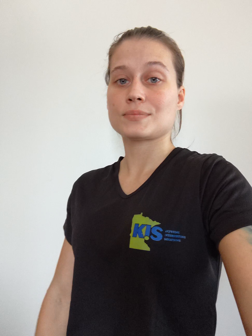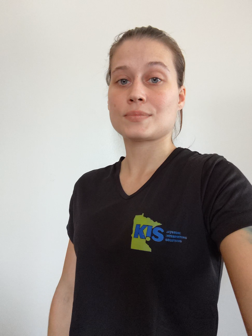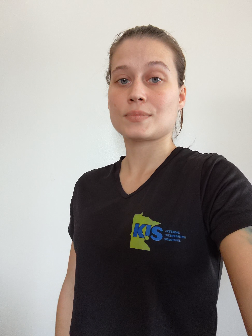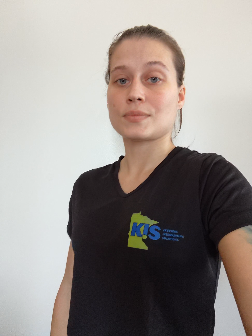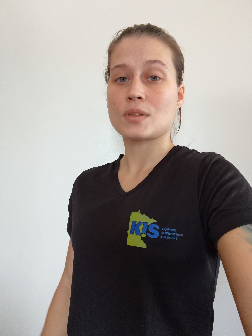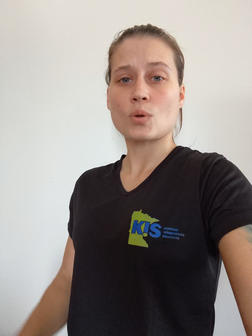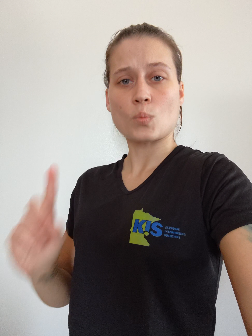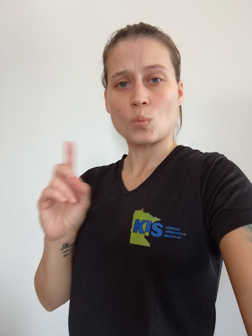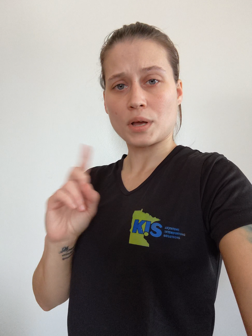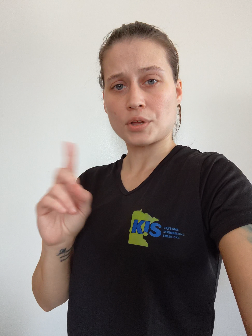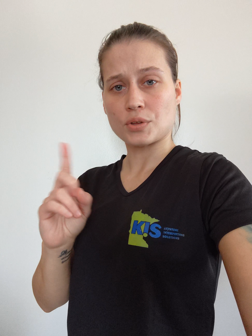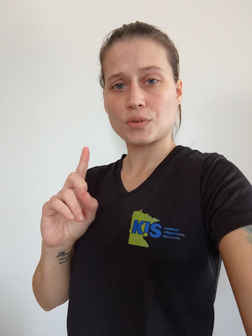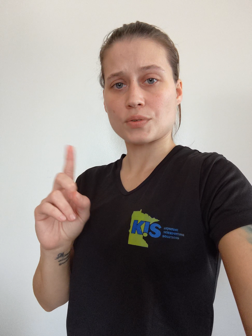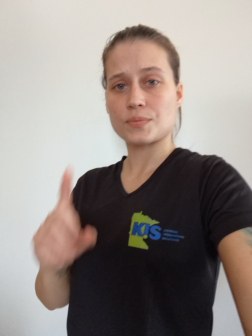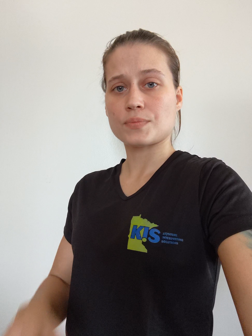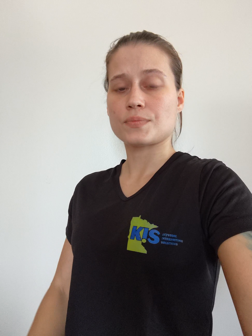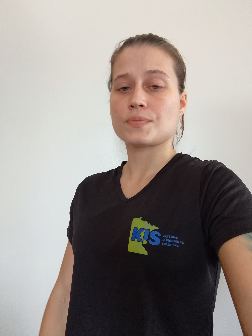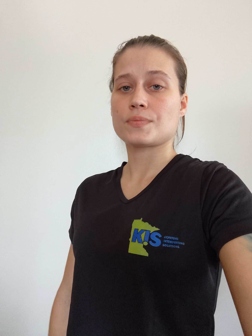where